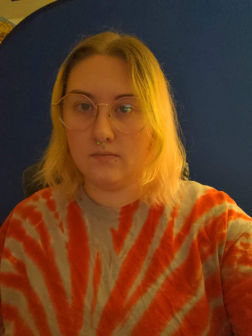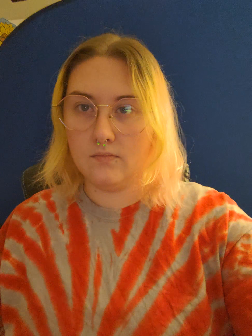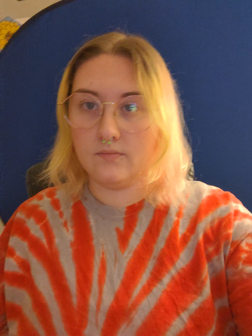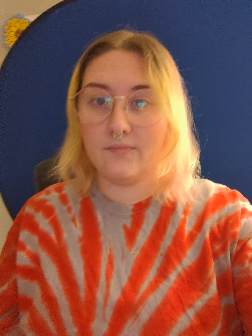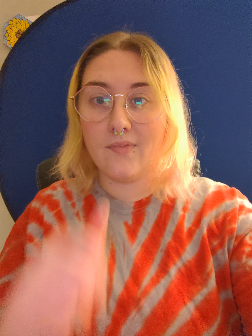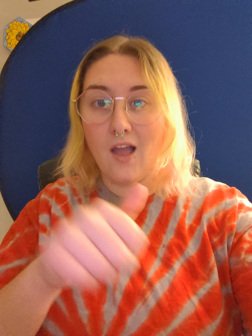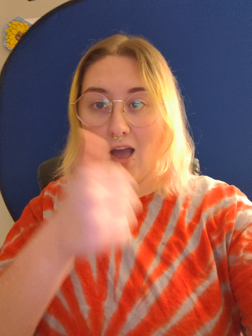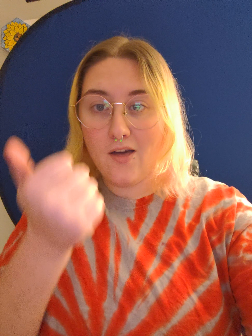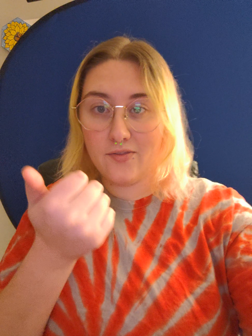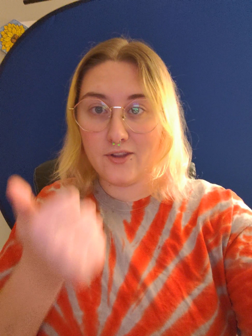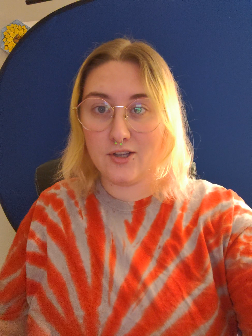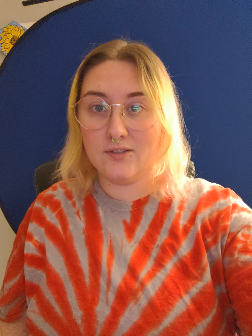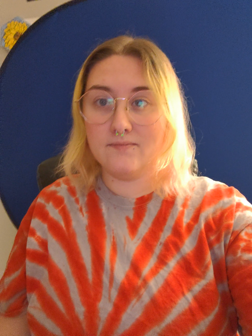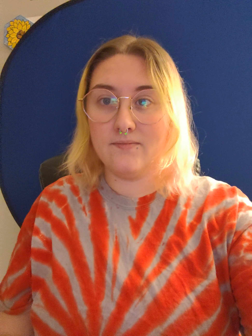another